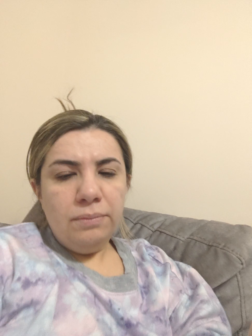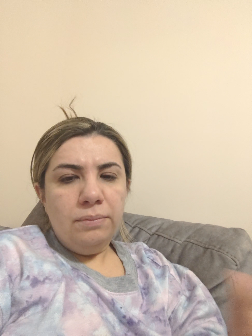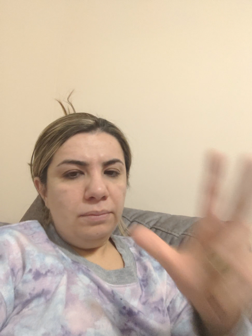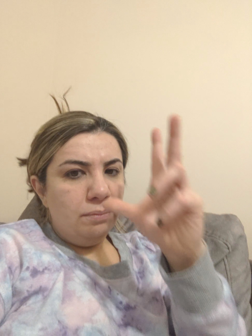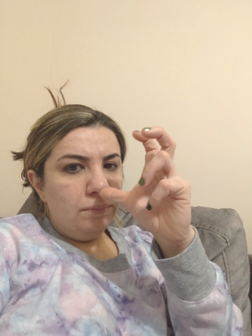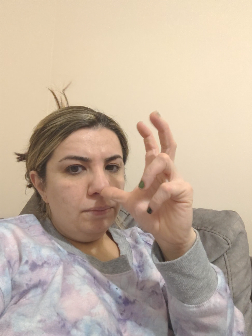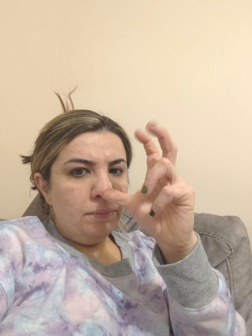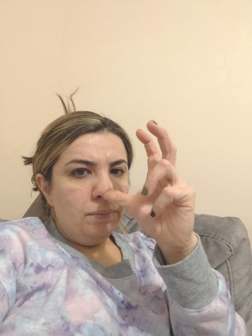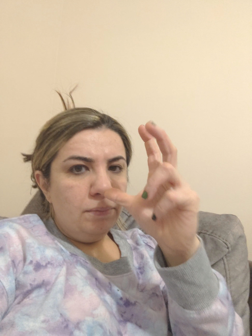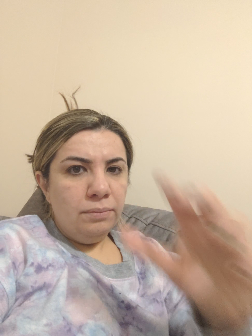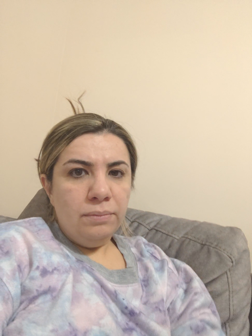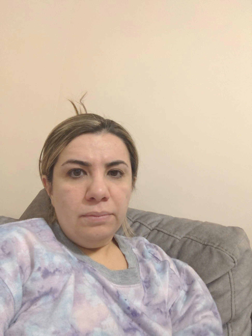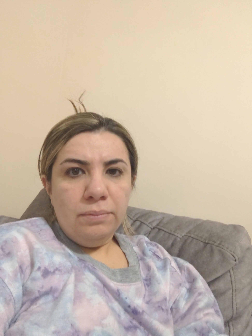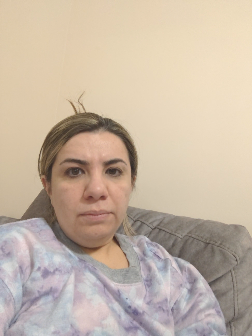bug